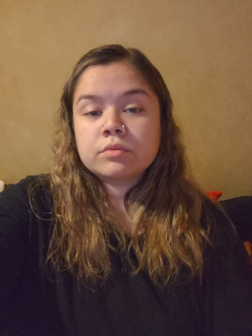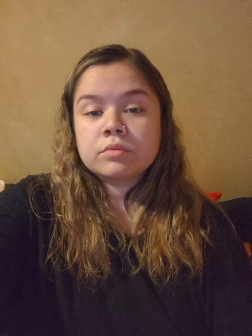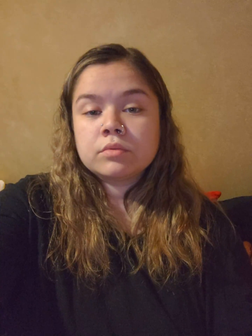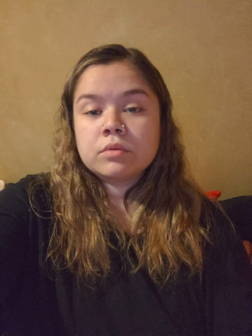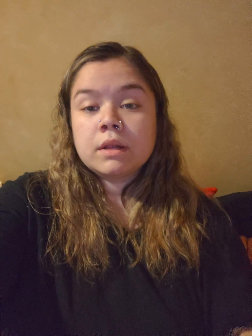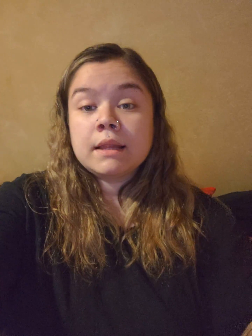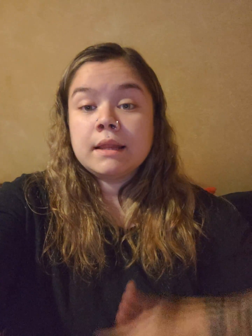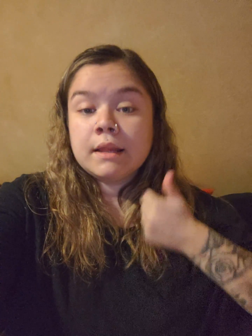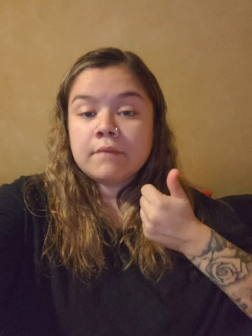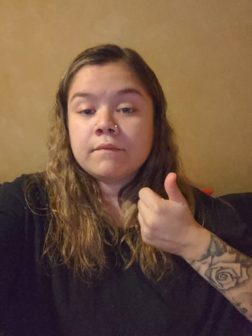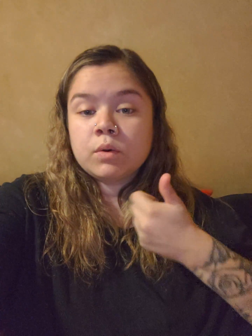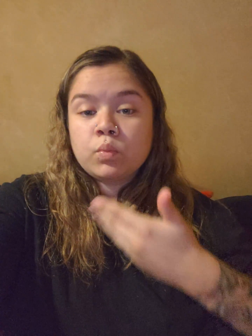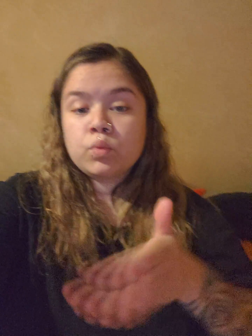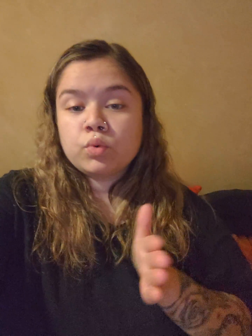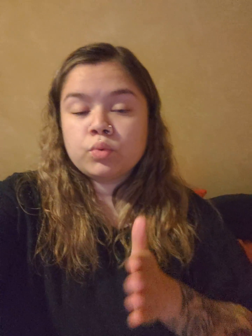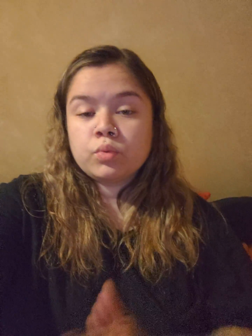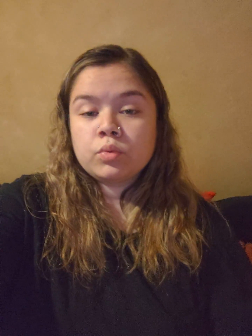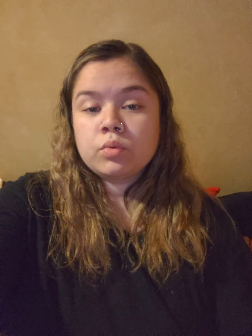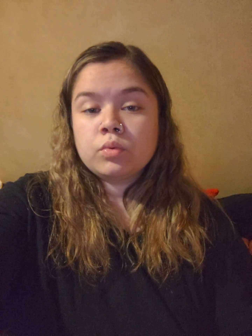living room